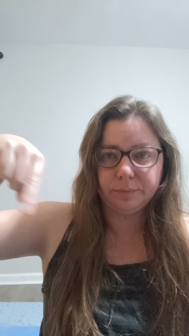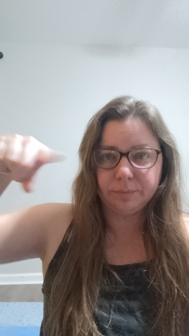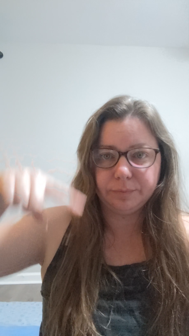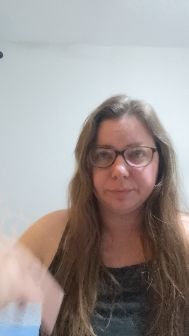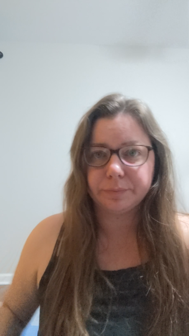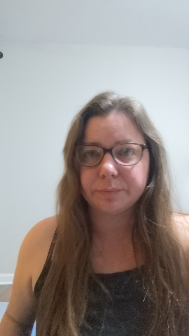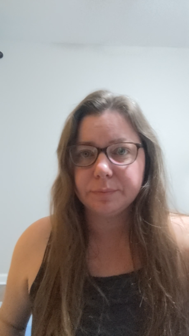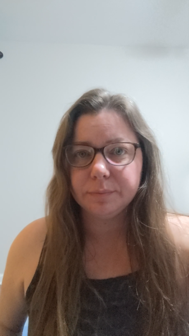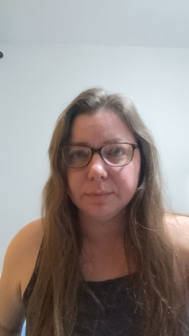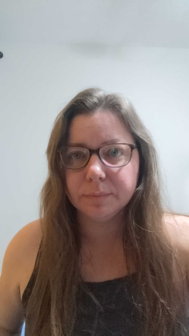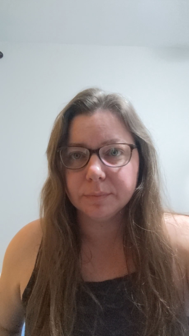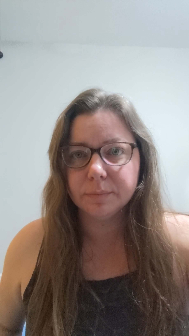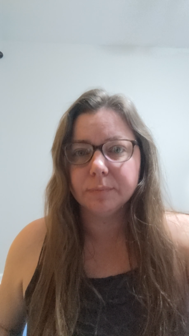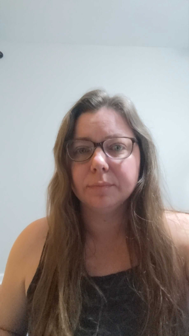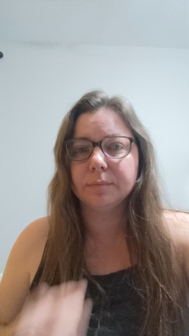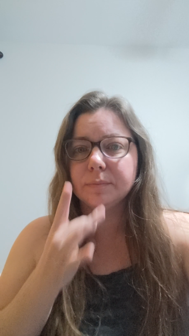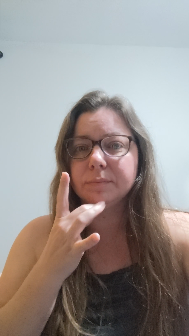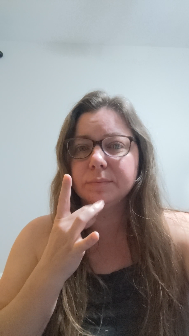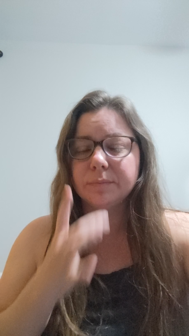light bulb